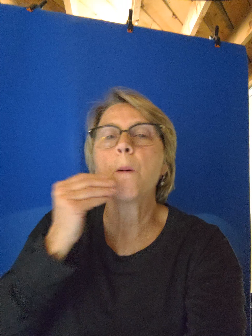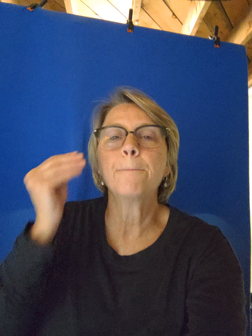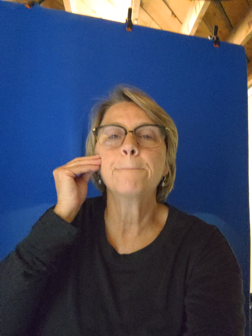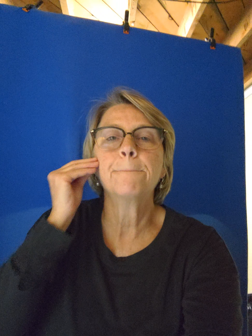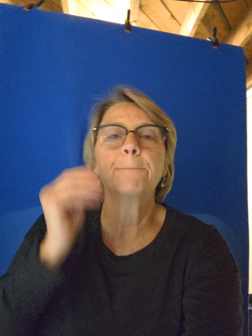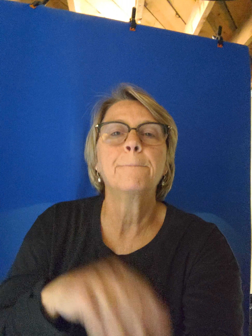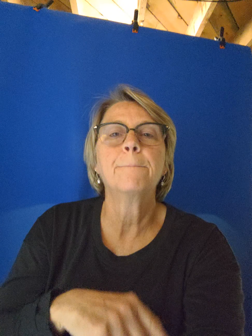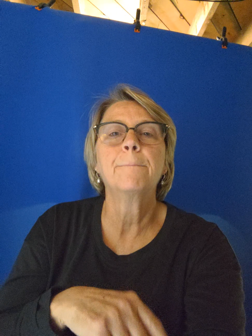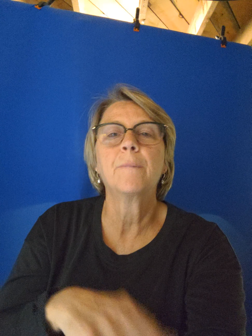home